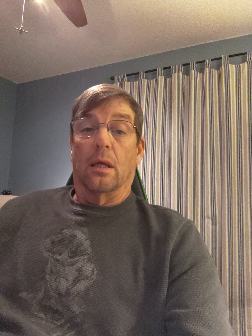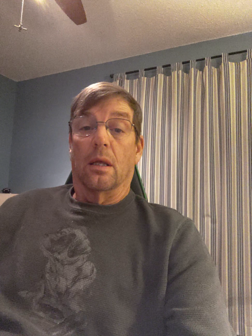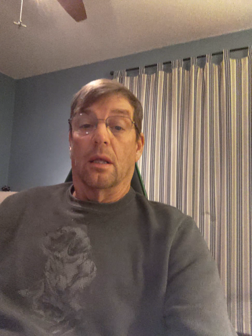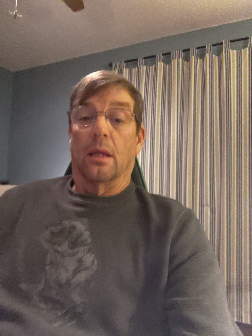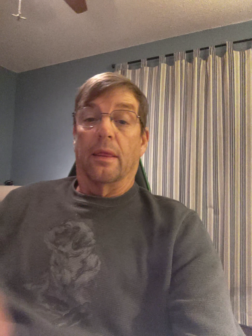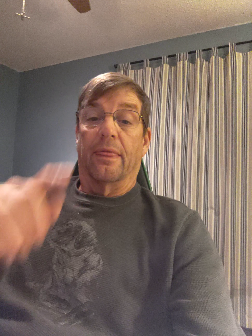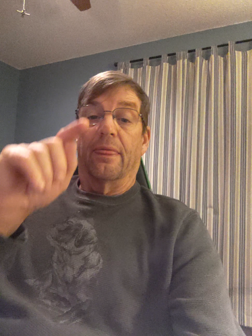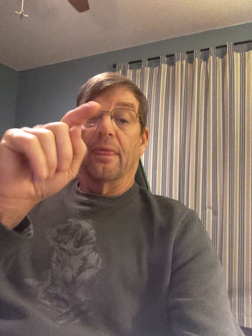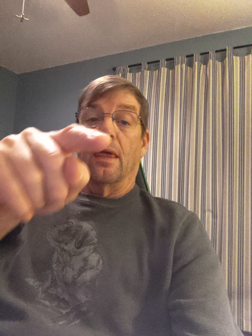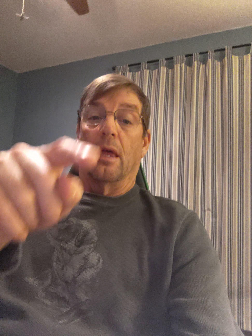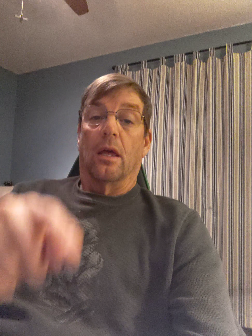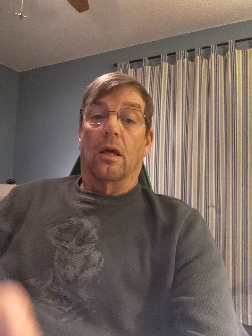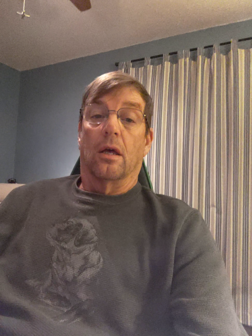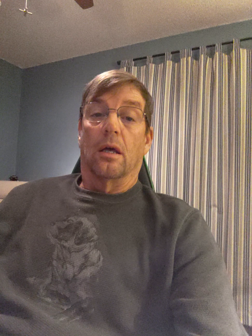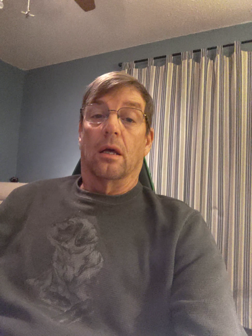there